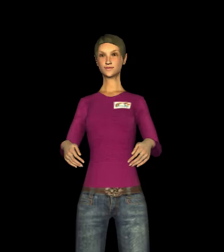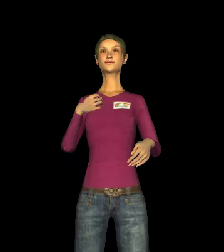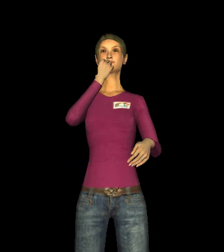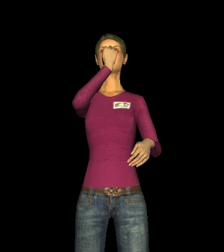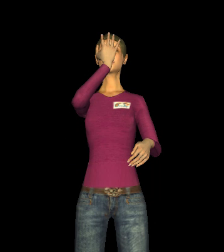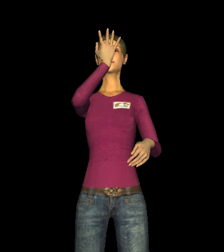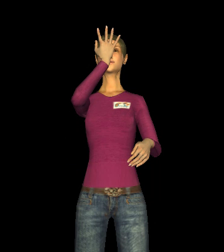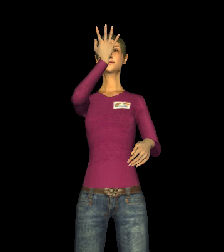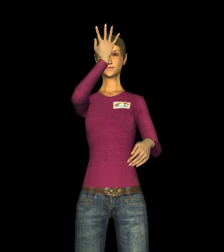أزهار